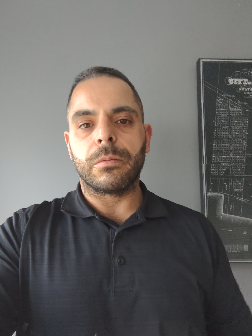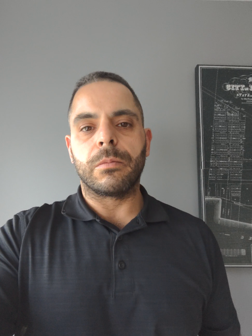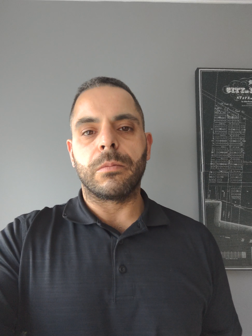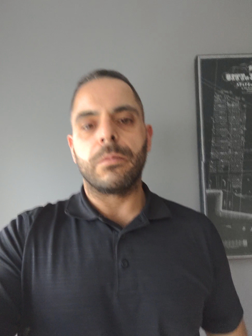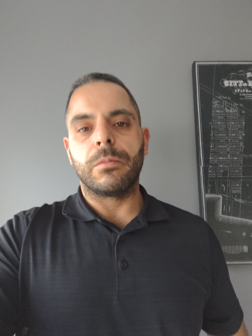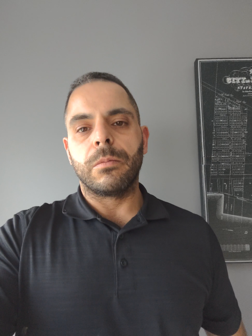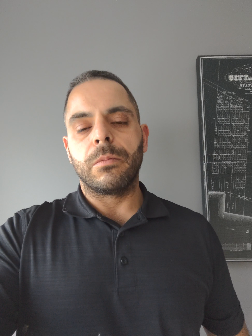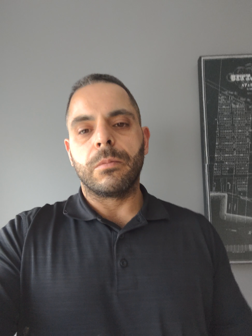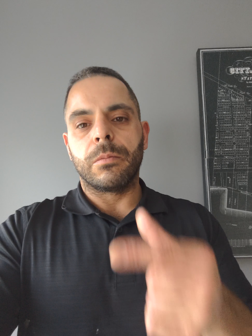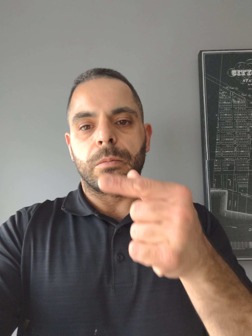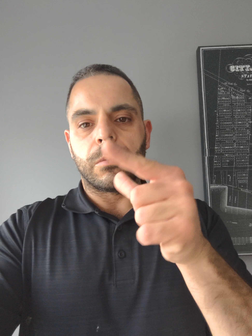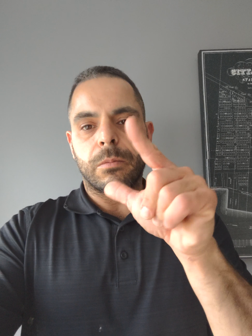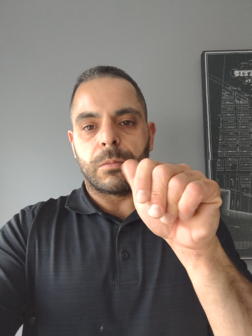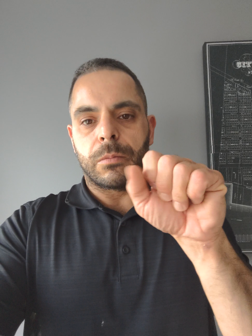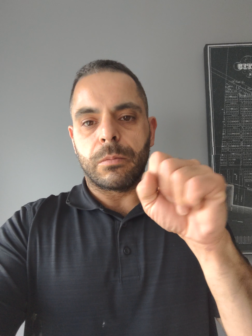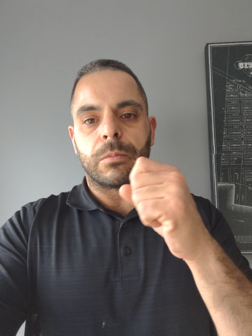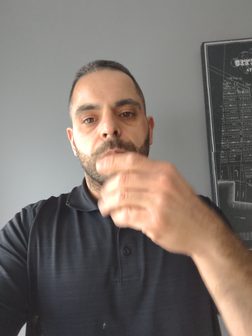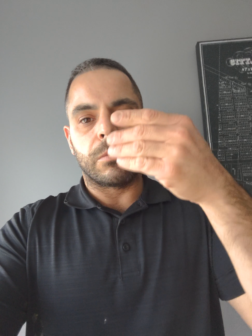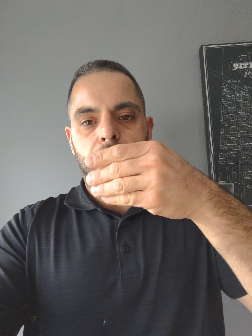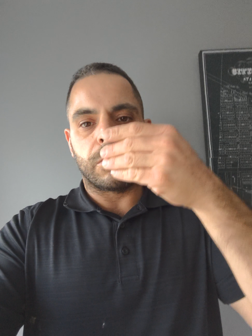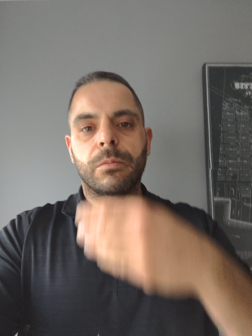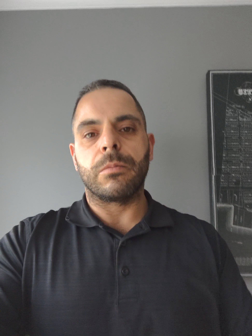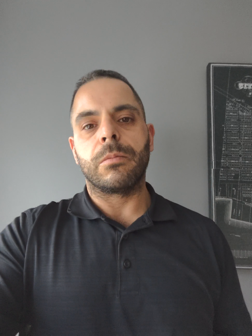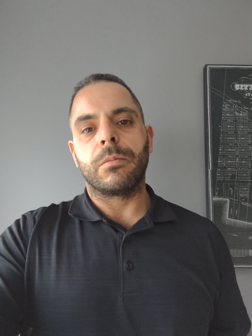window